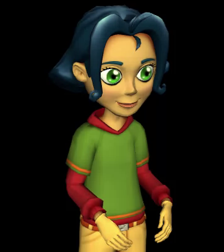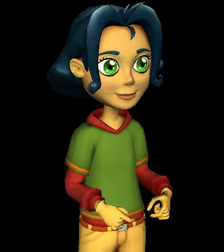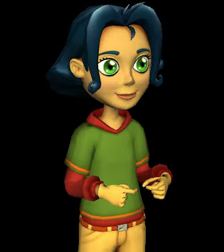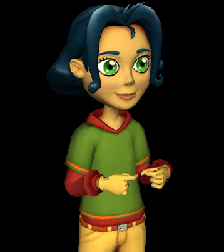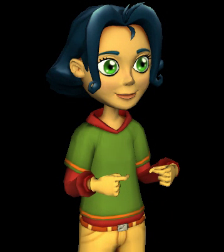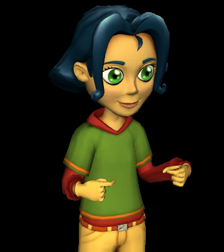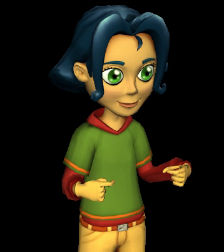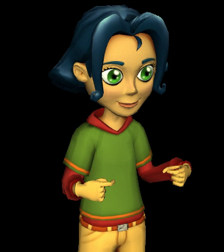واسع